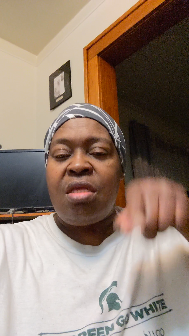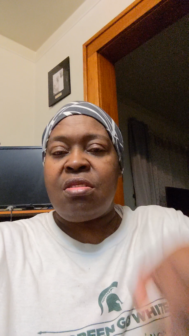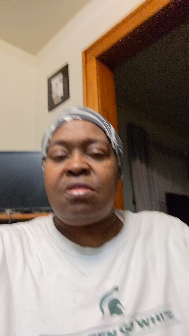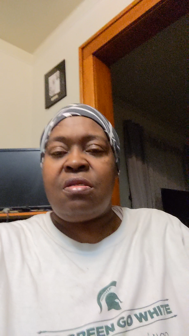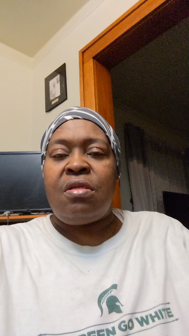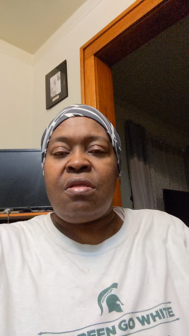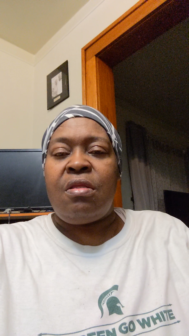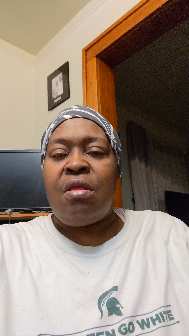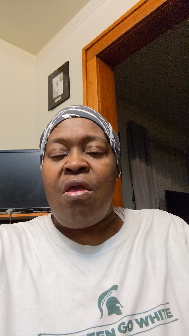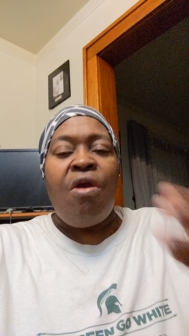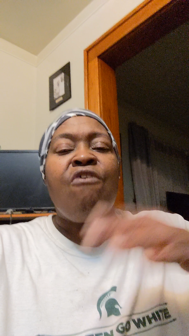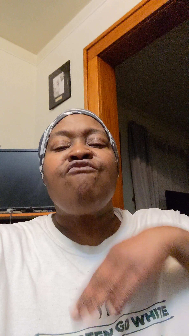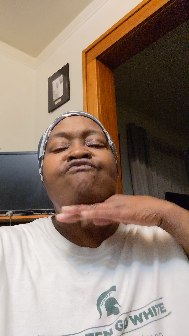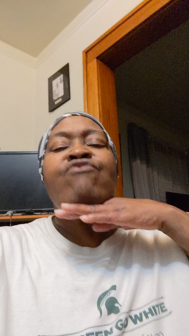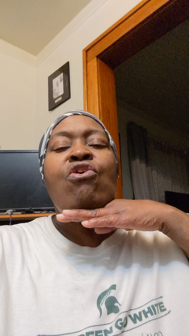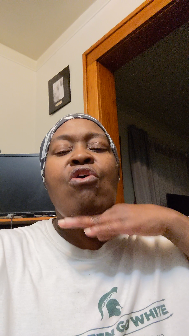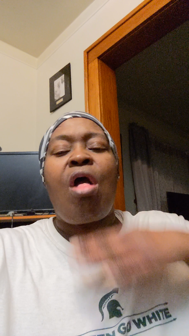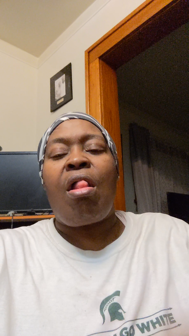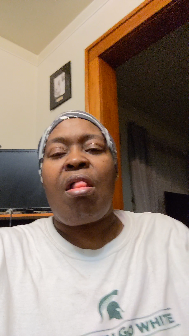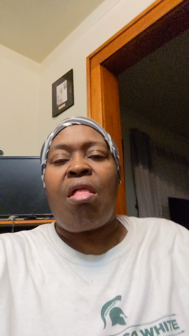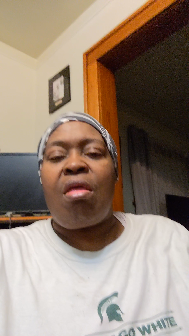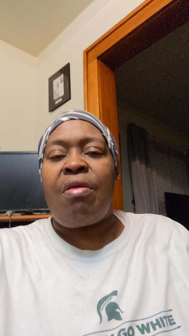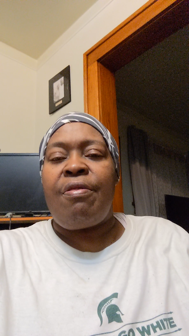full